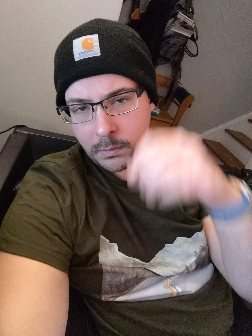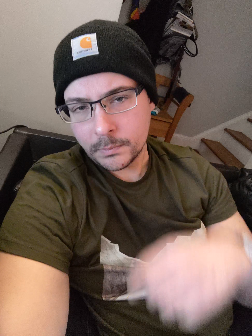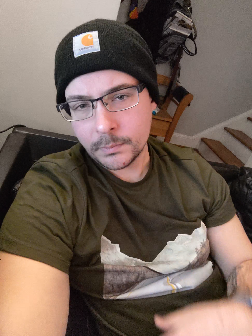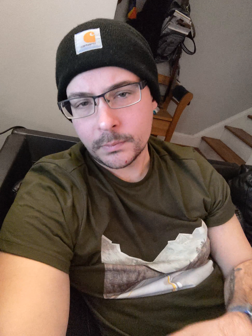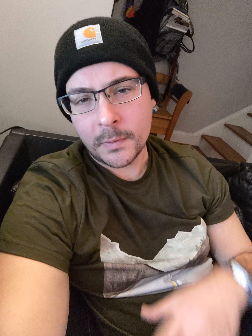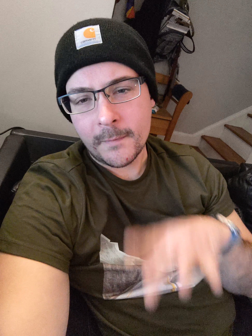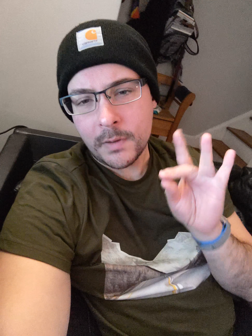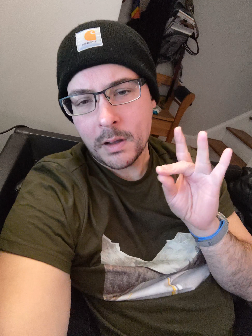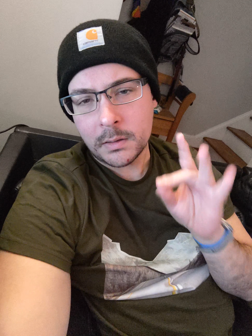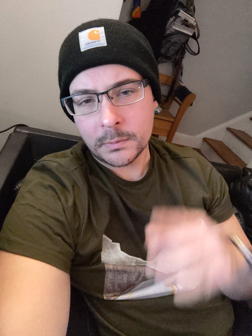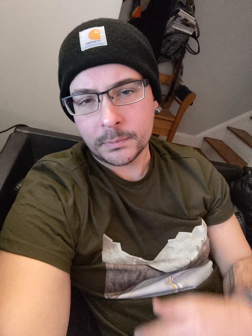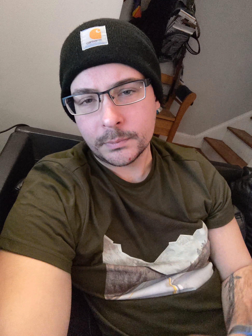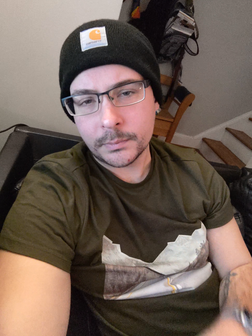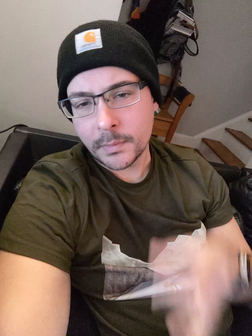find